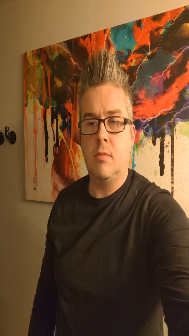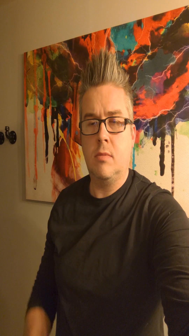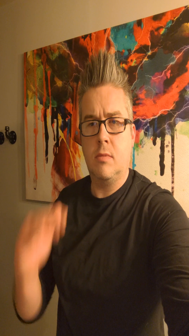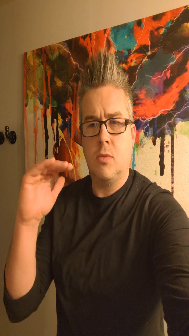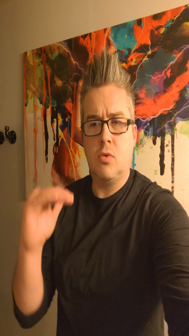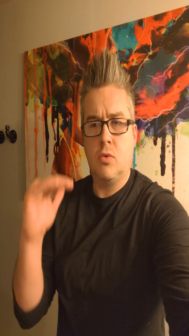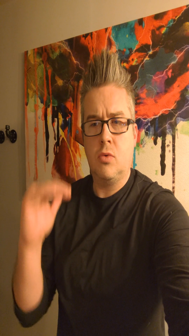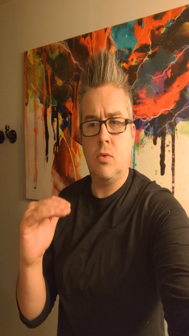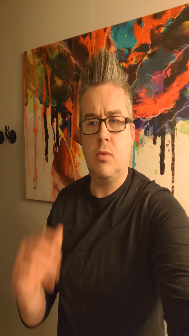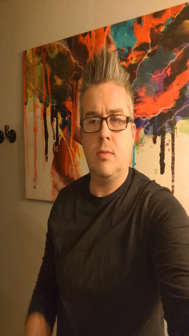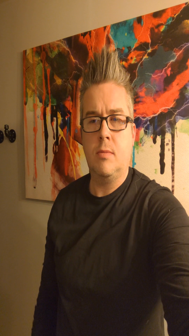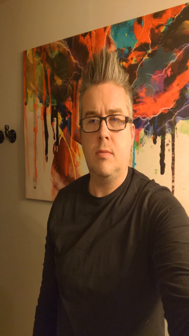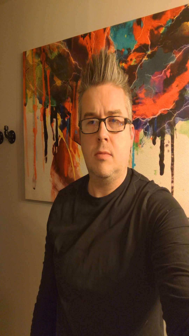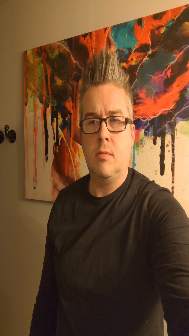child